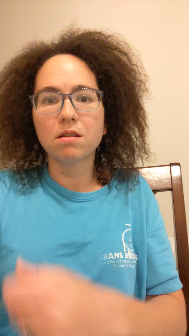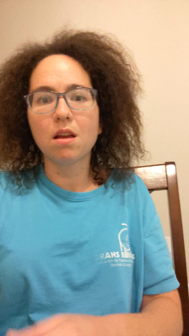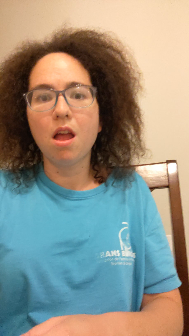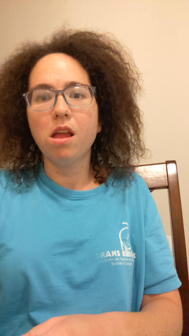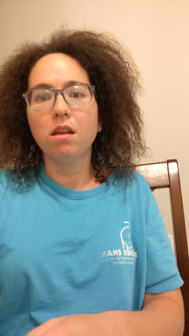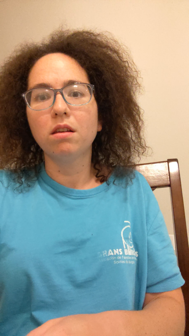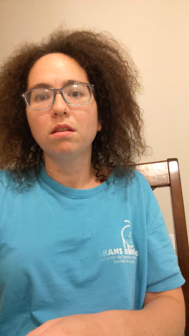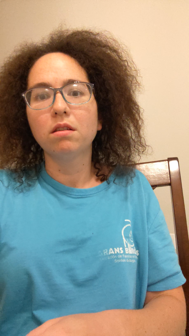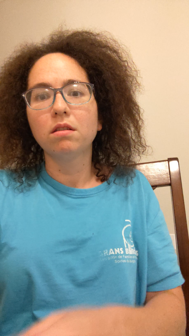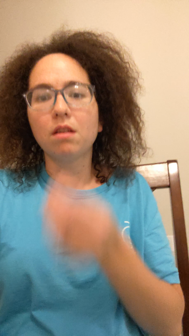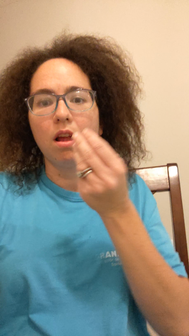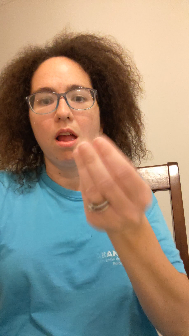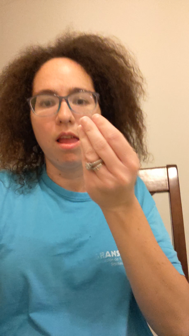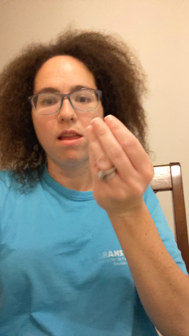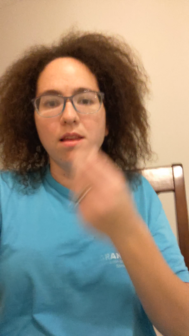feed